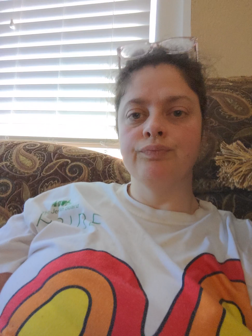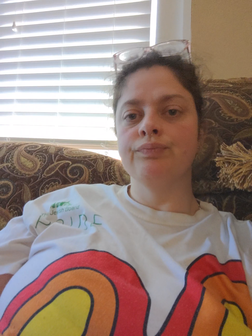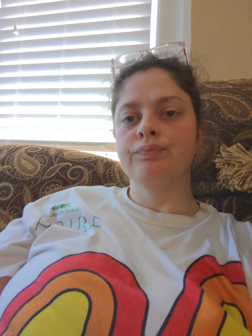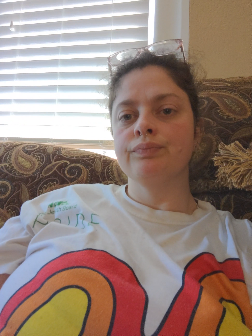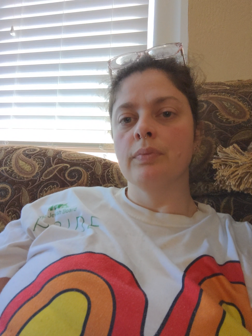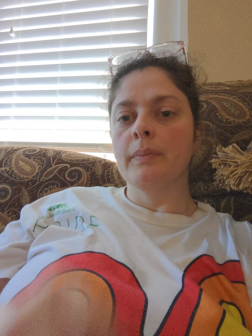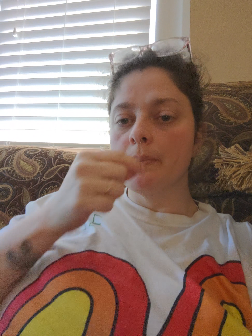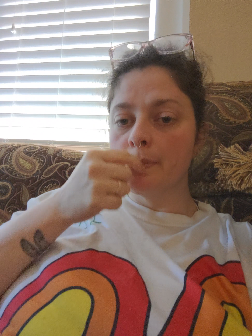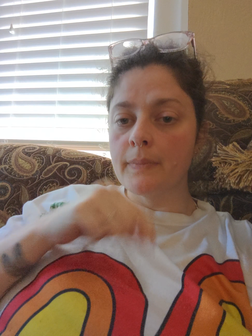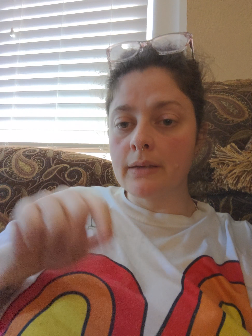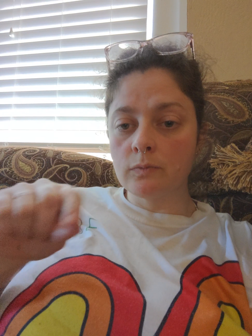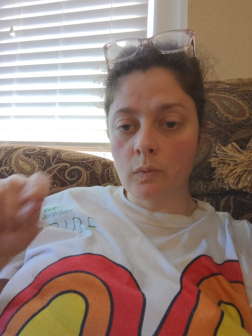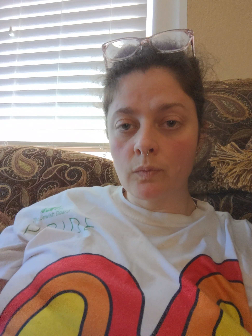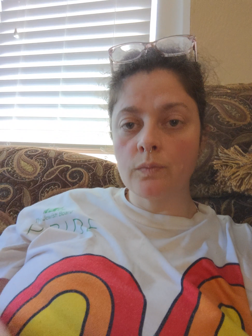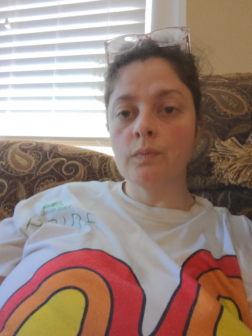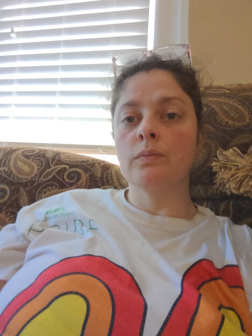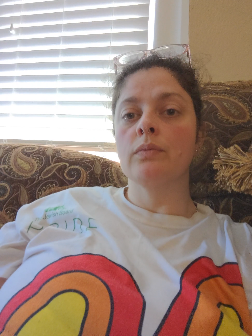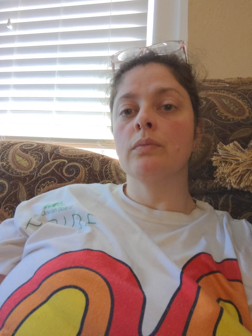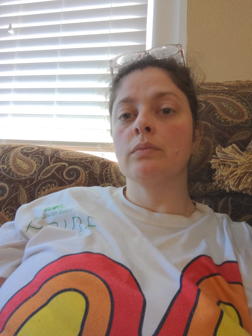pencil